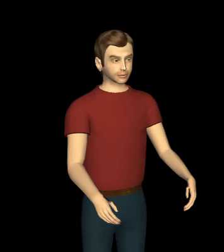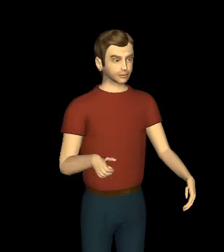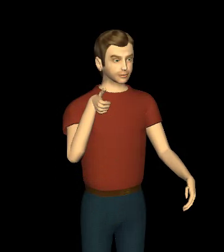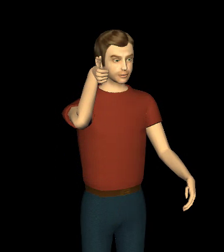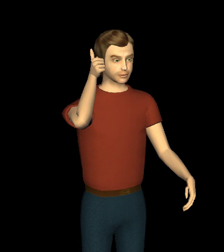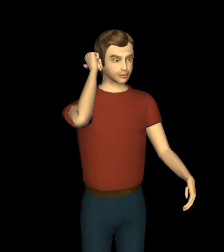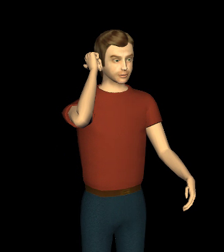أمس